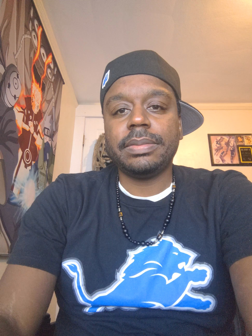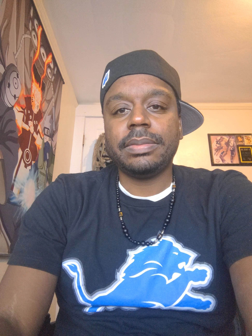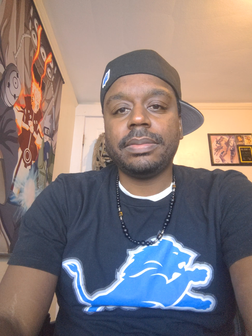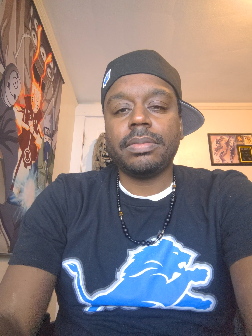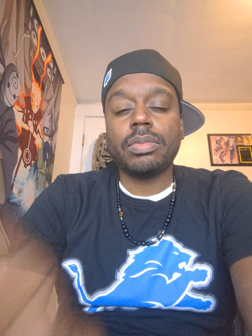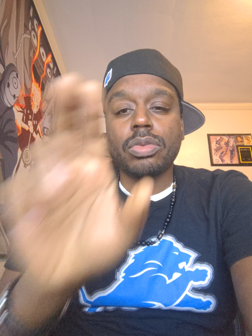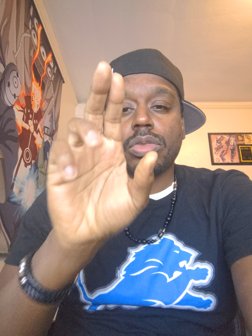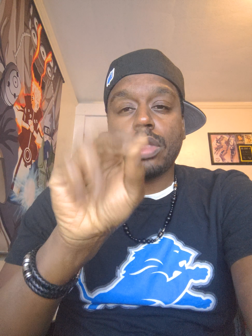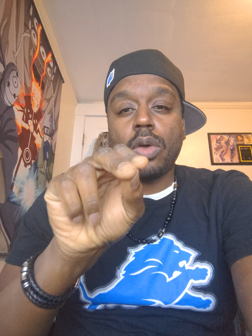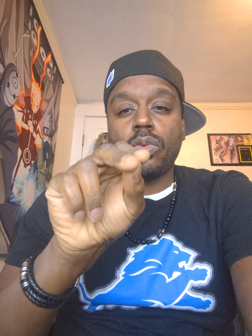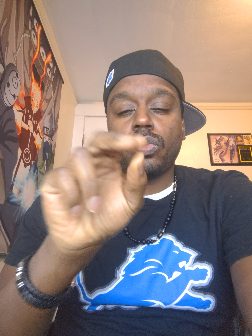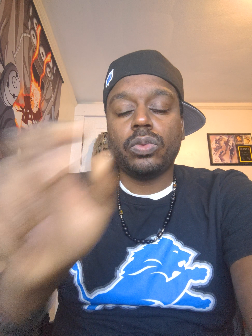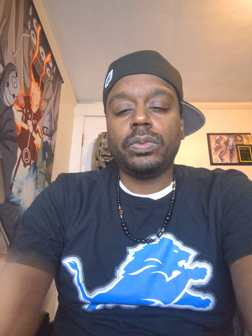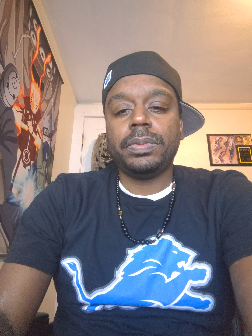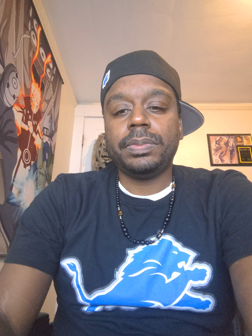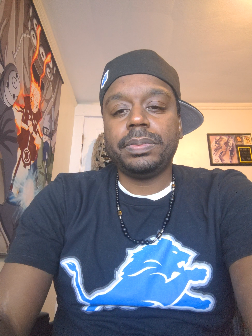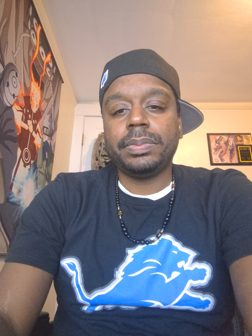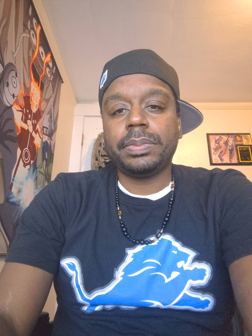no